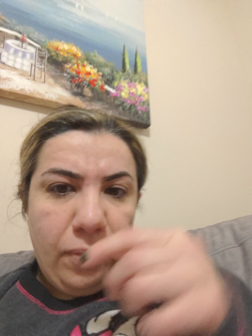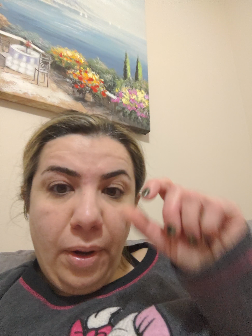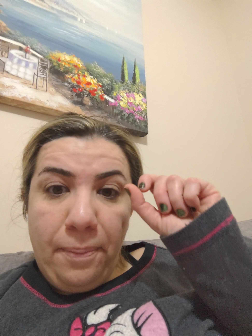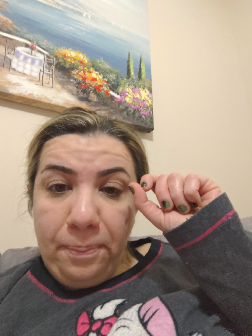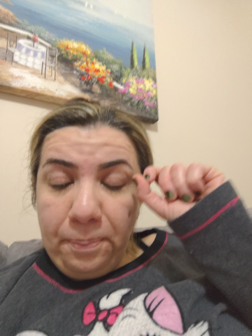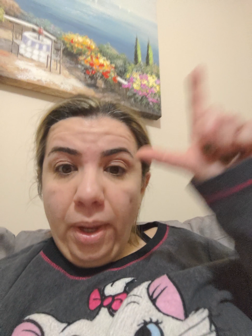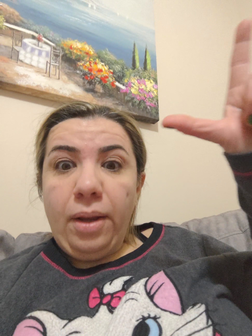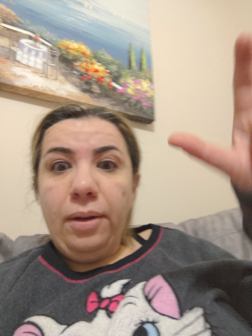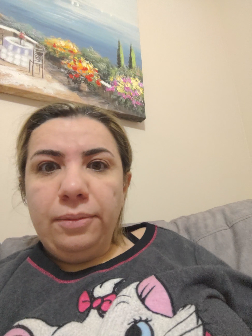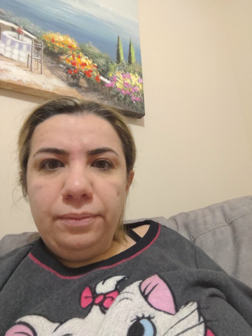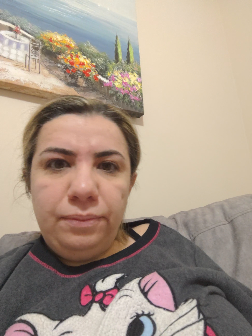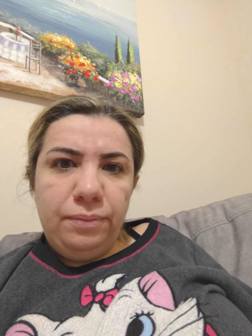awake